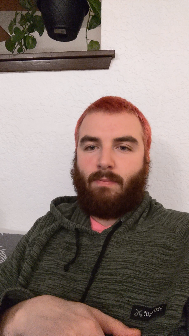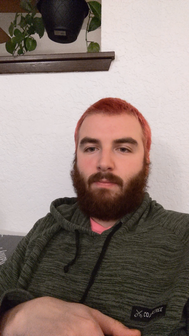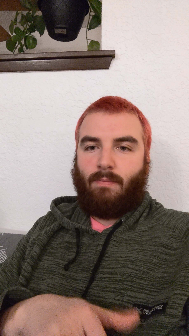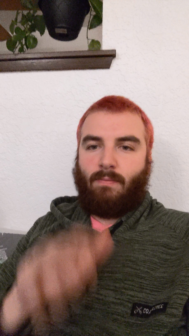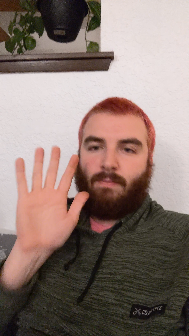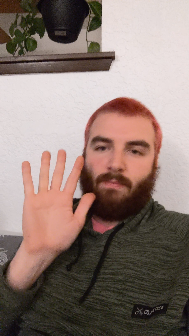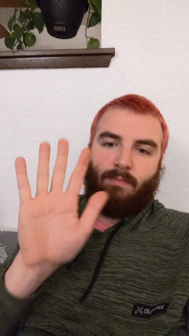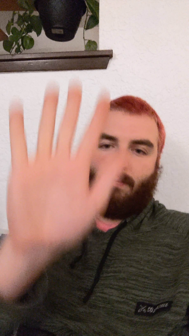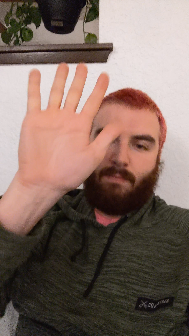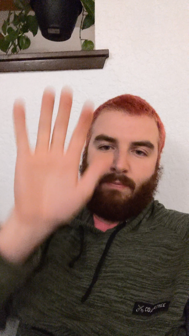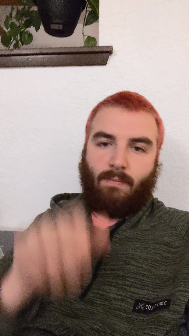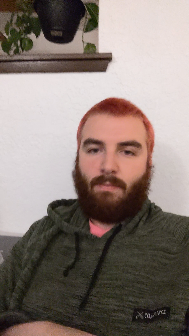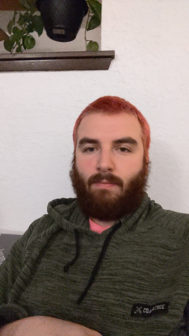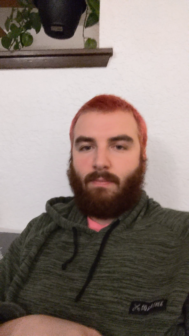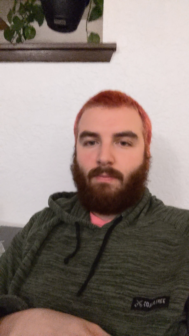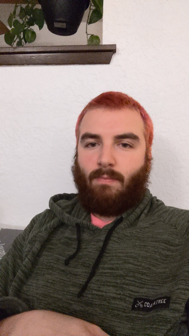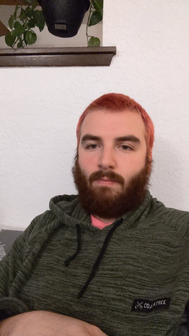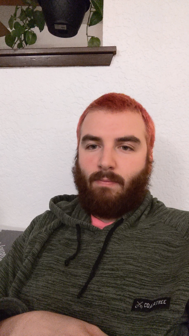give me five